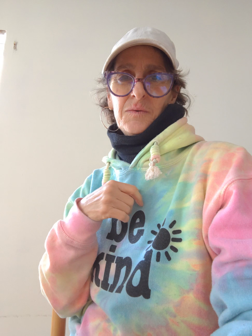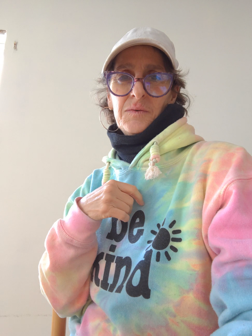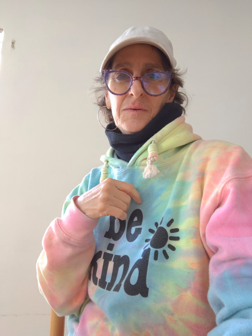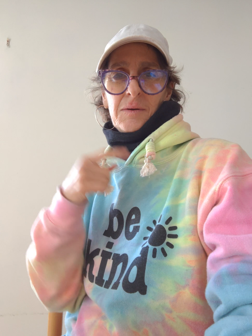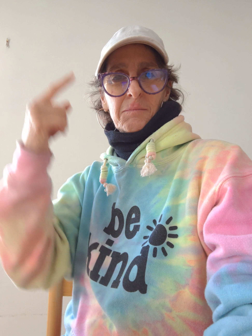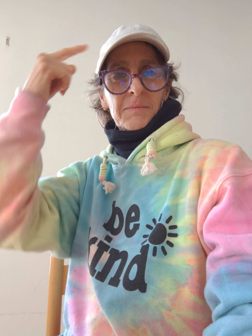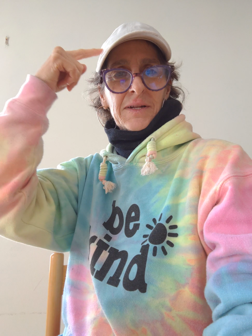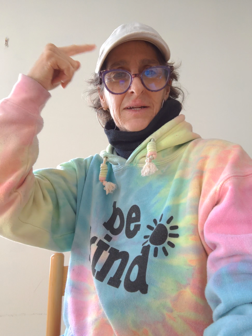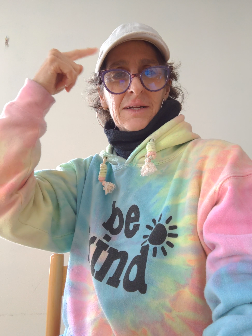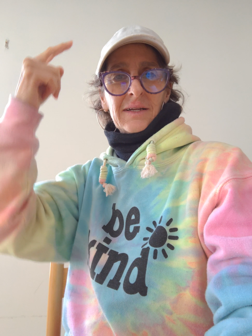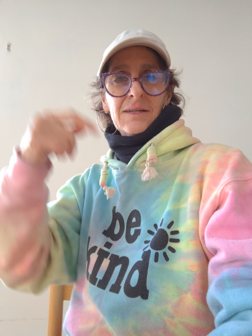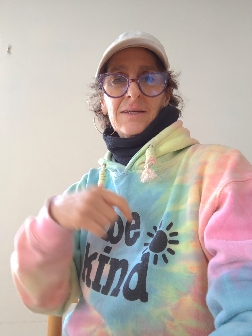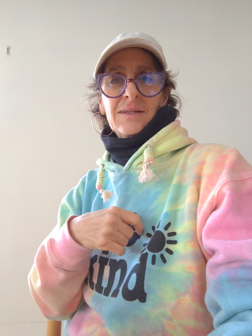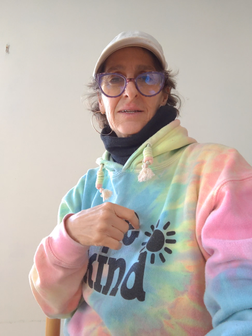penny